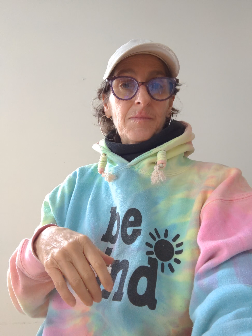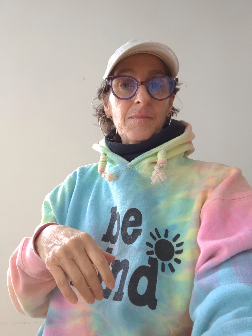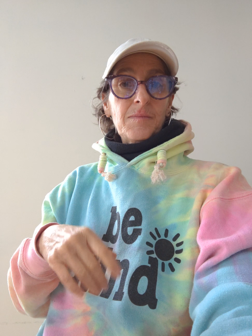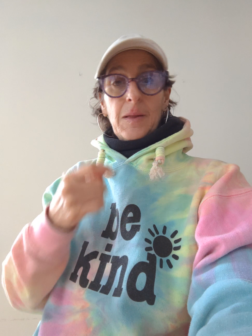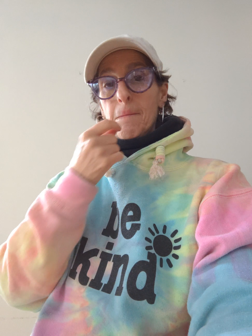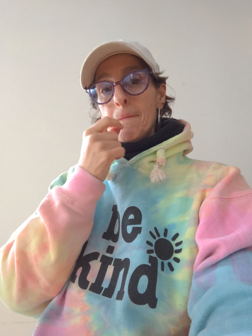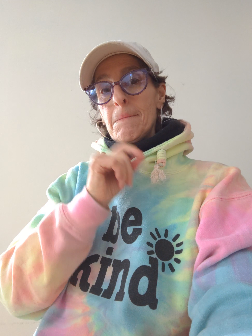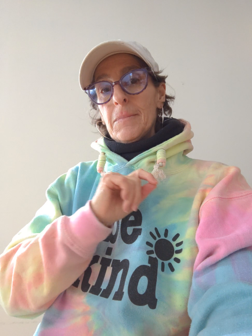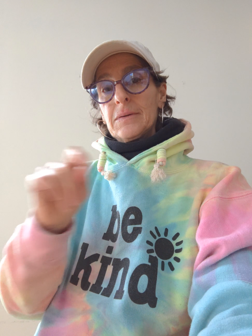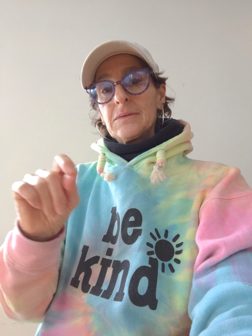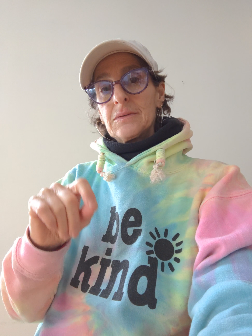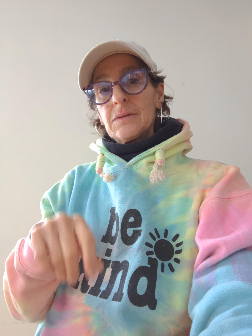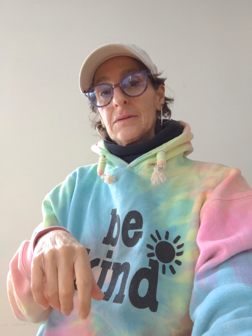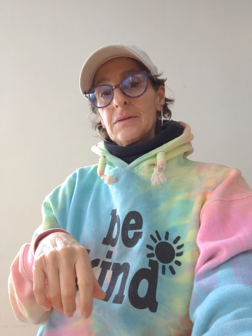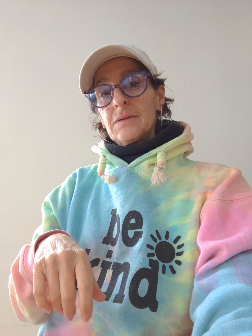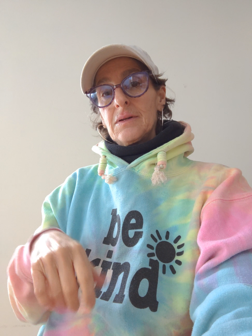pencil